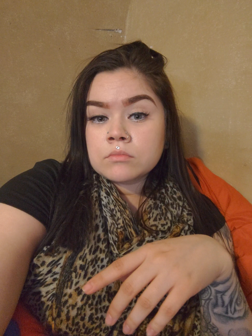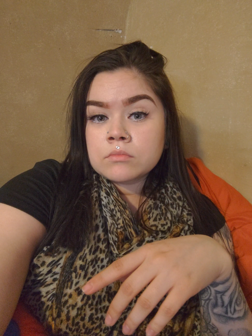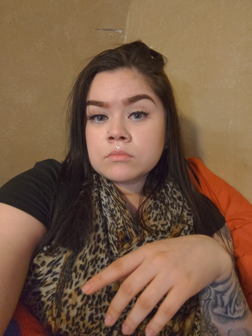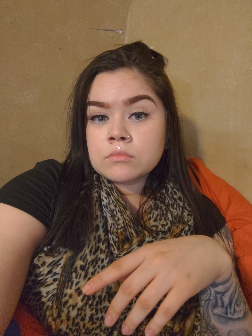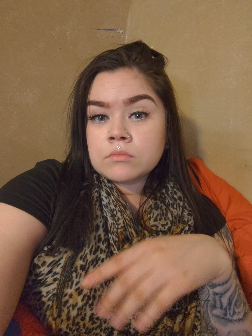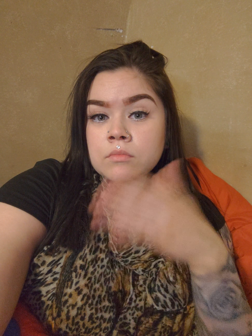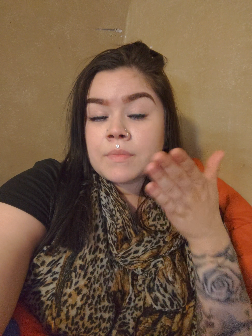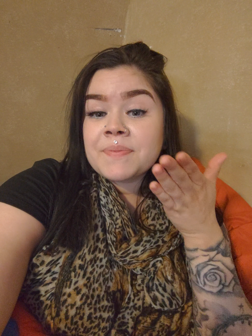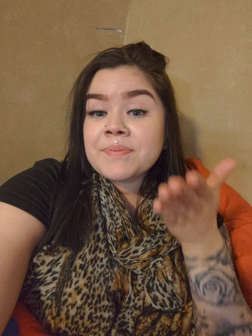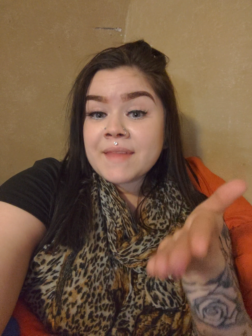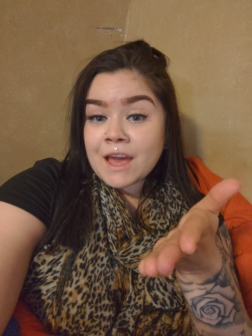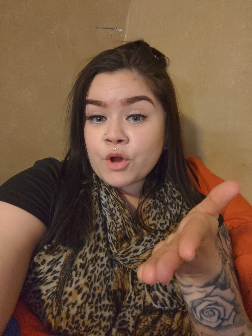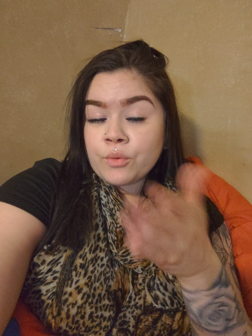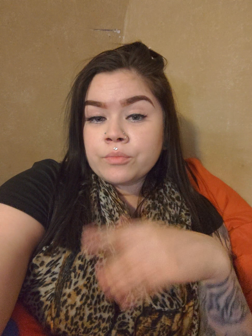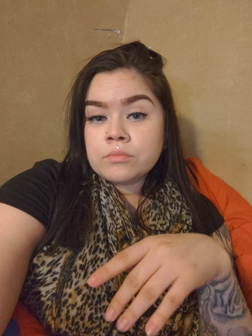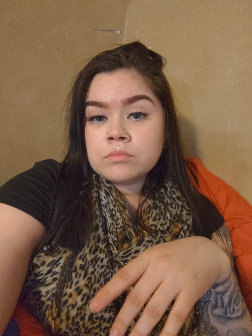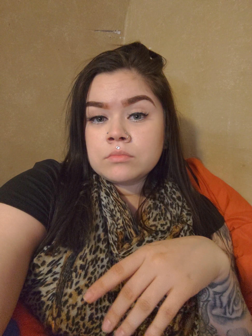there